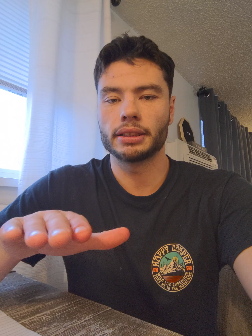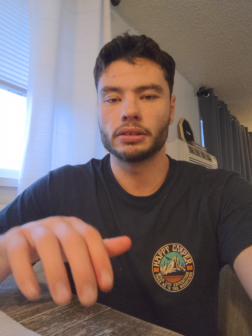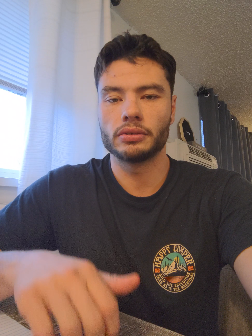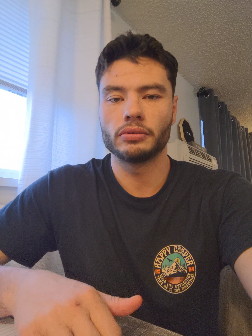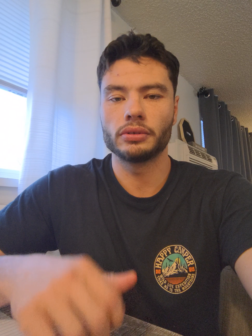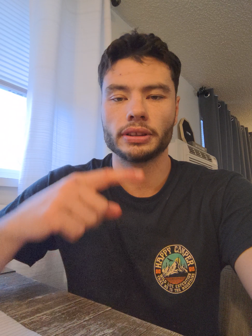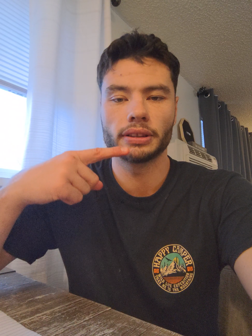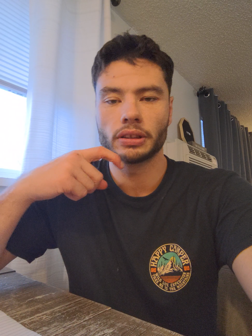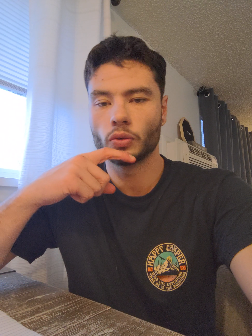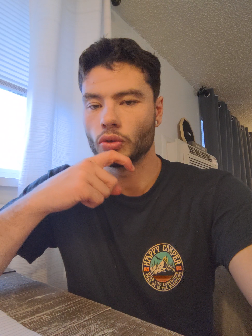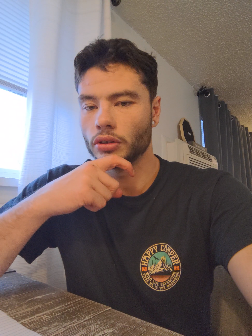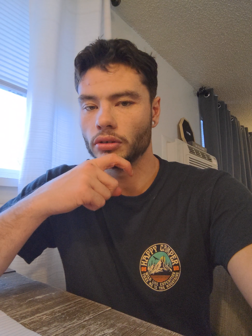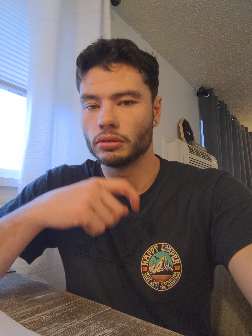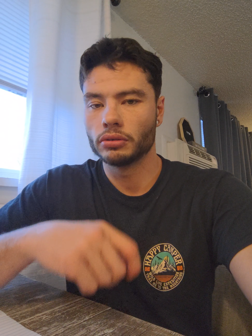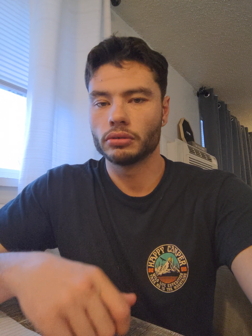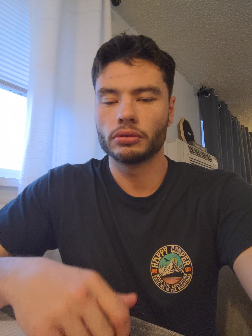cereal